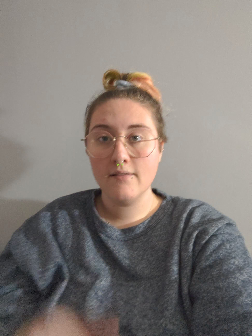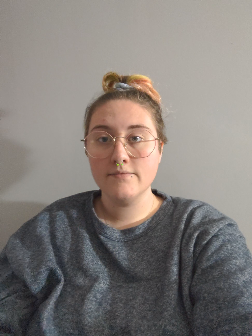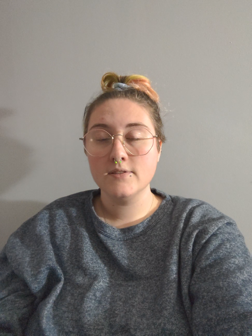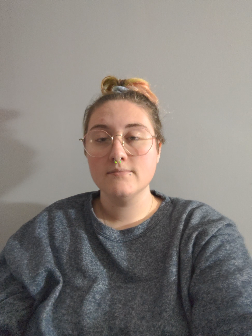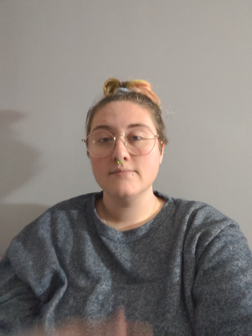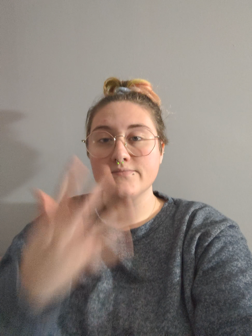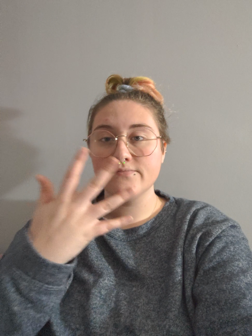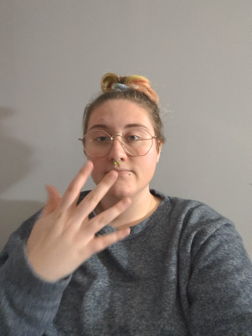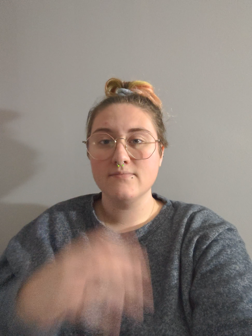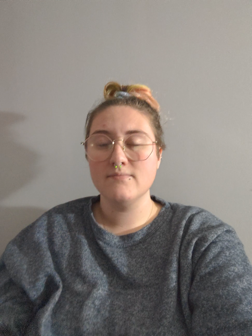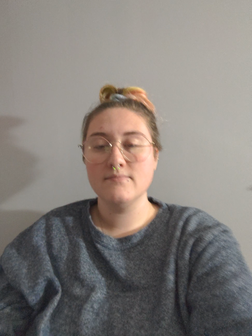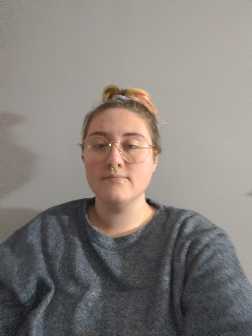fine